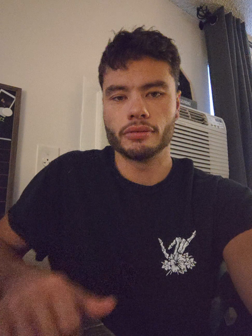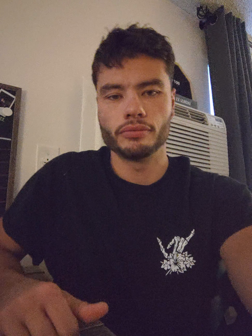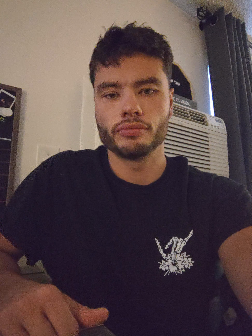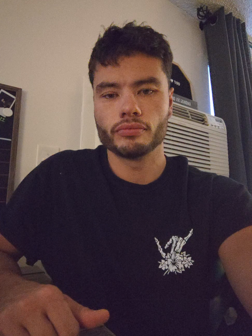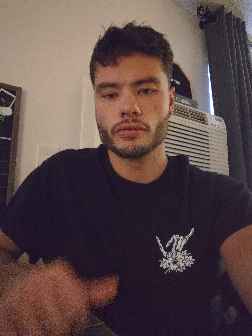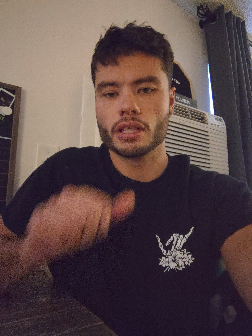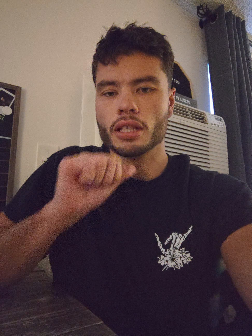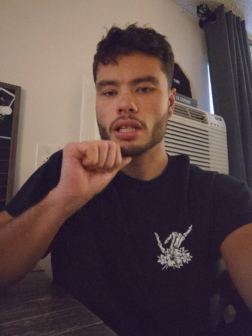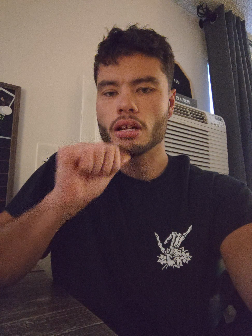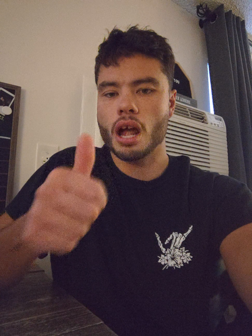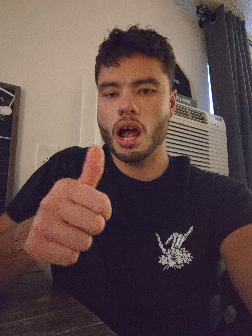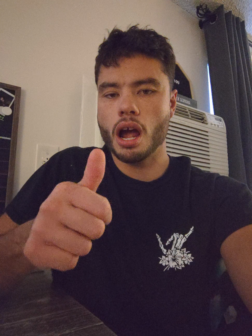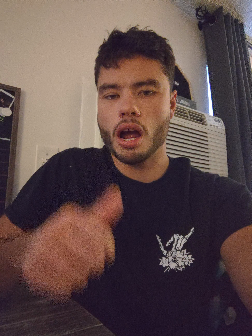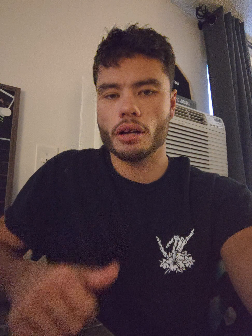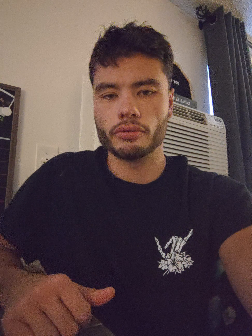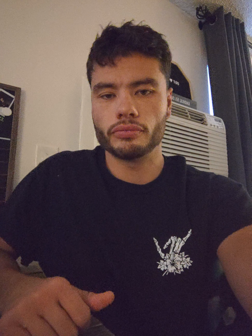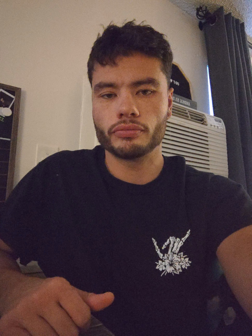not